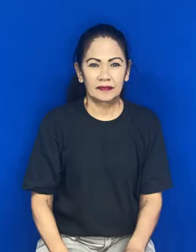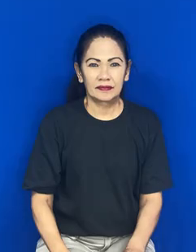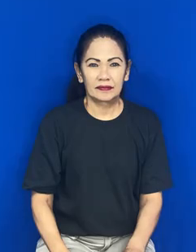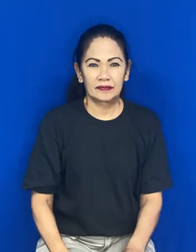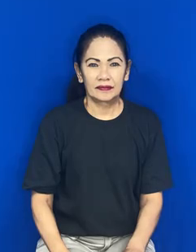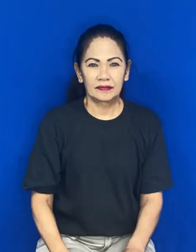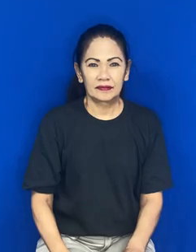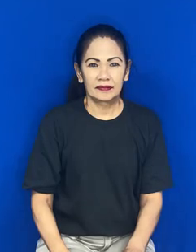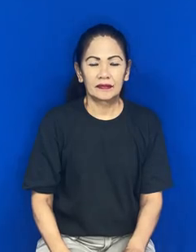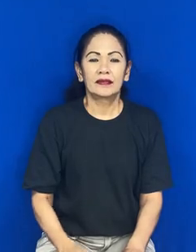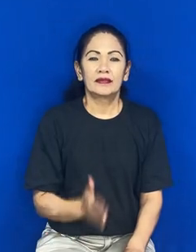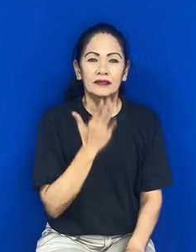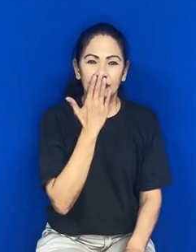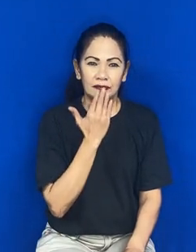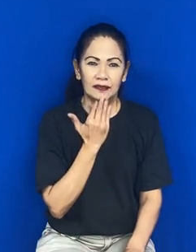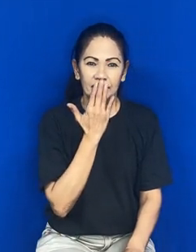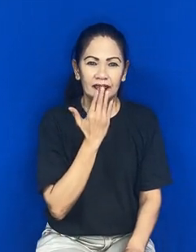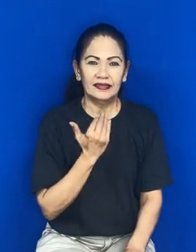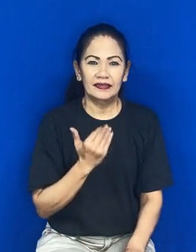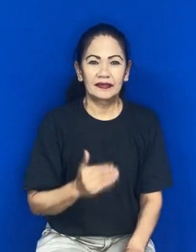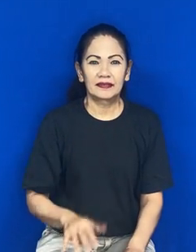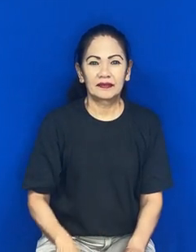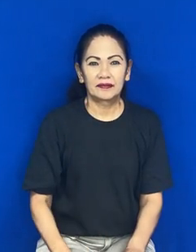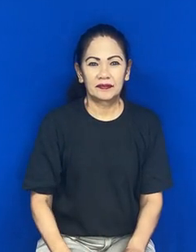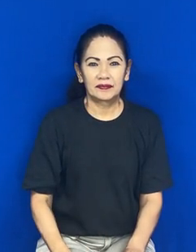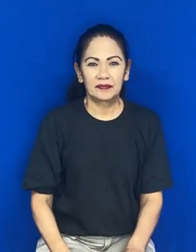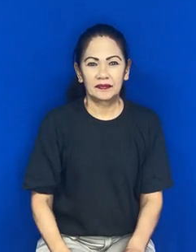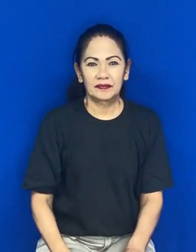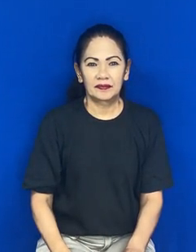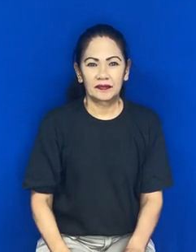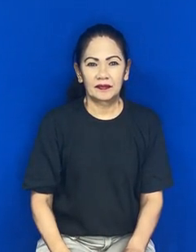sugar